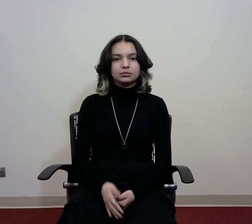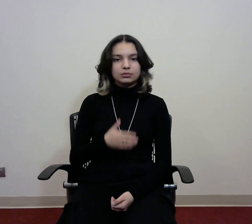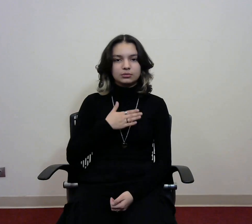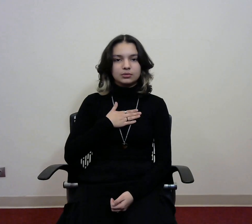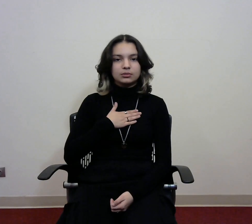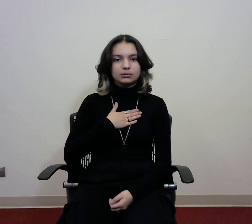mən